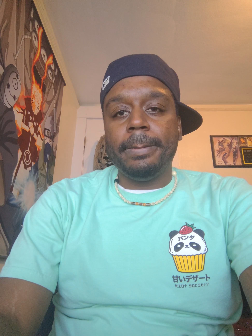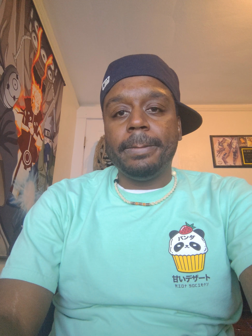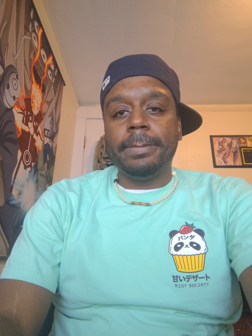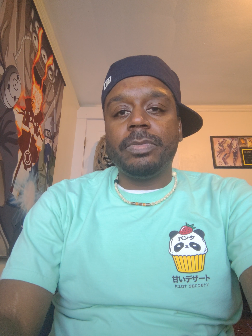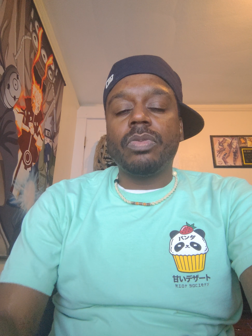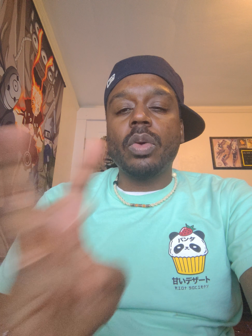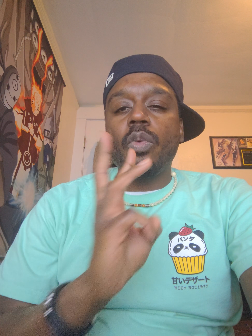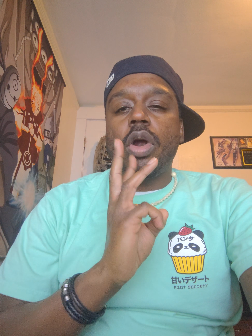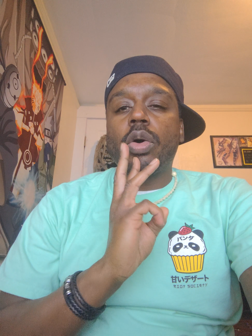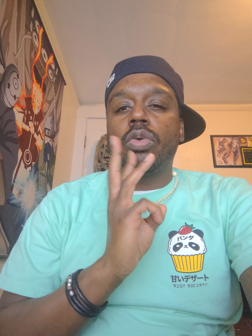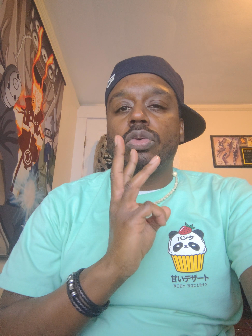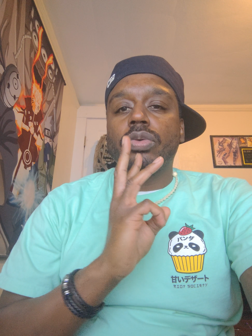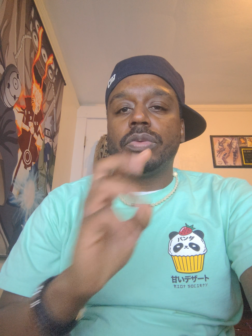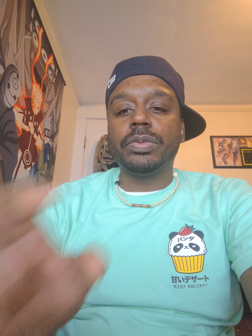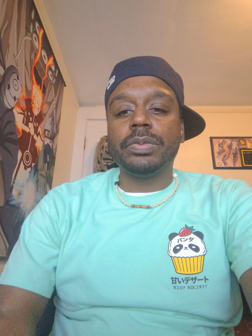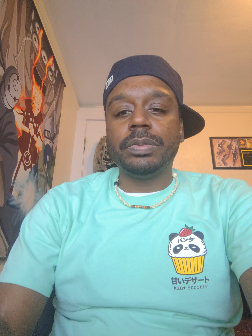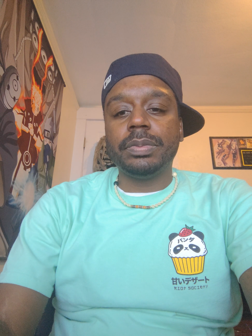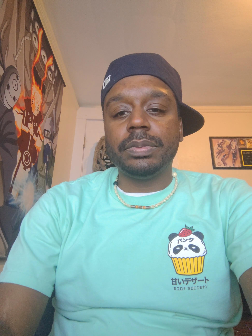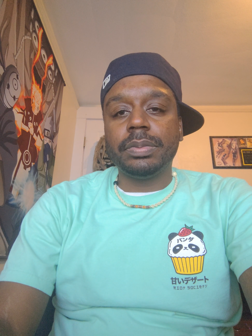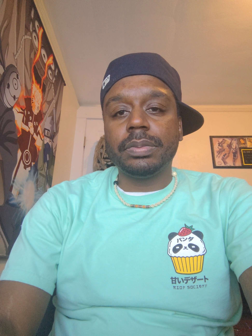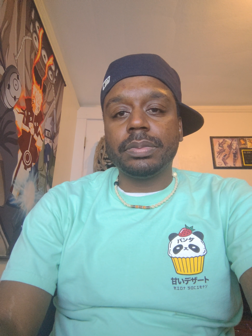water